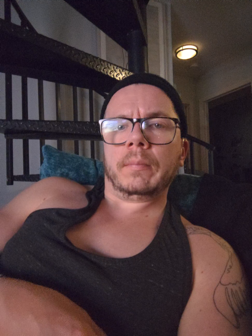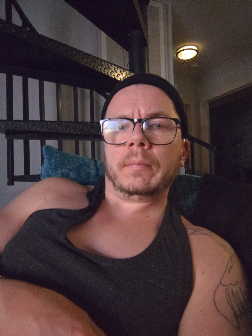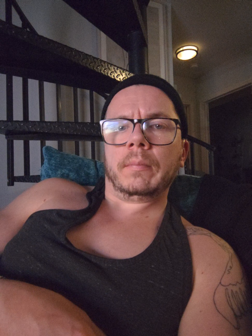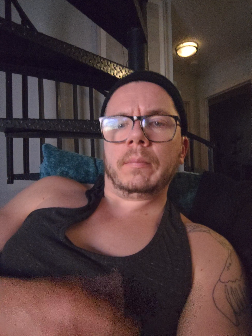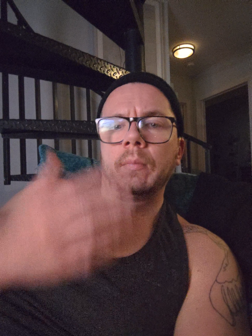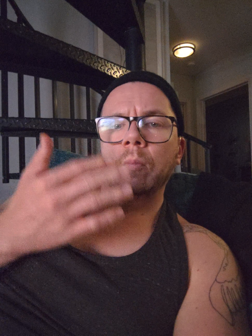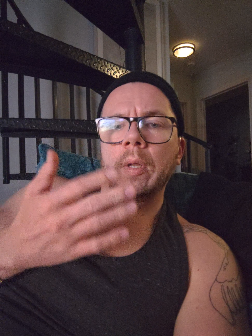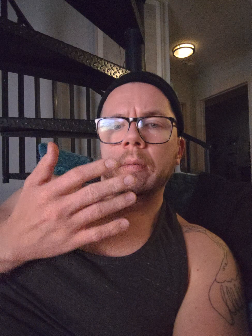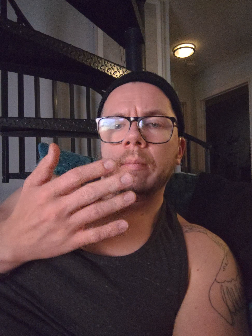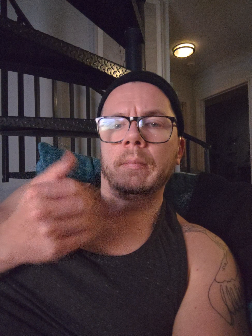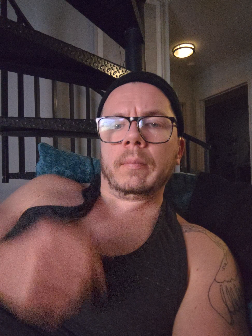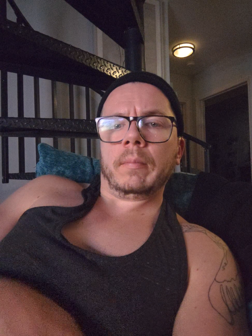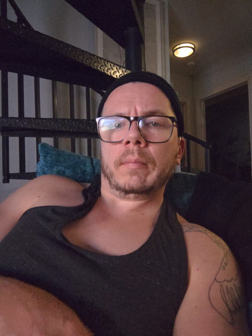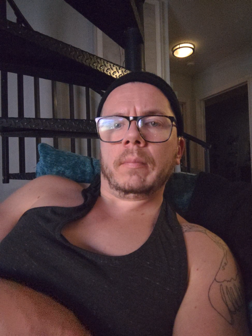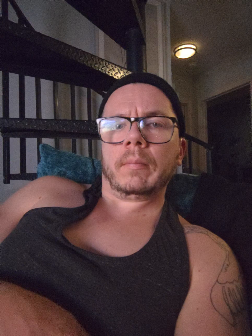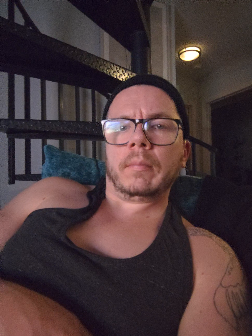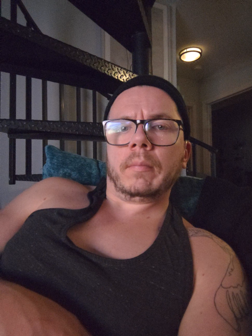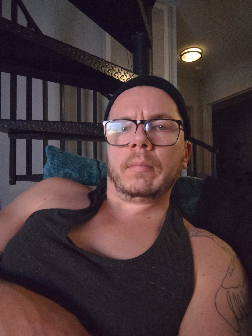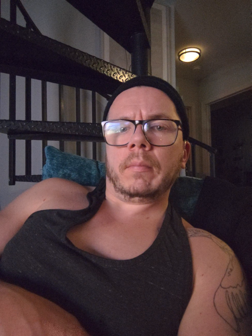wait